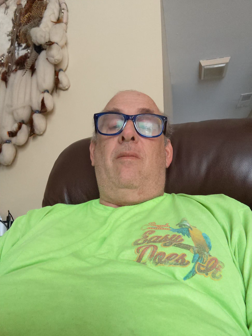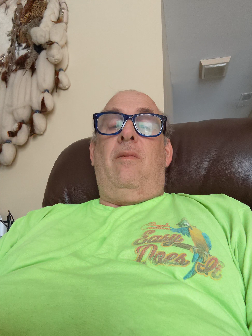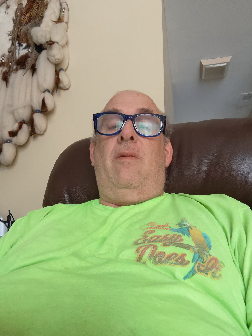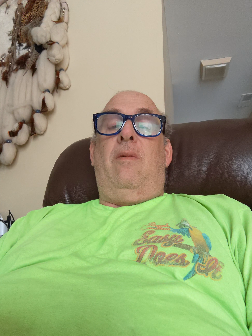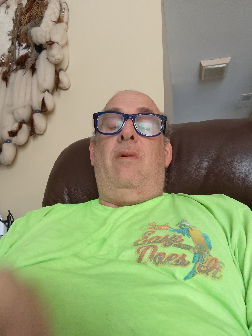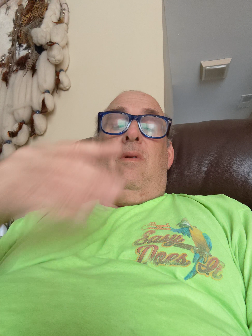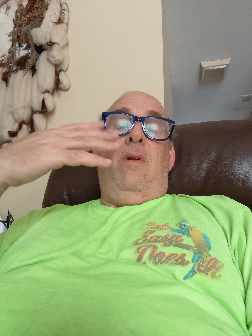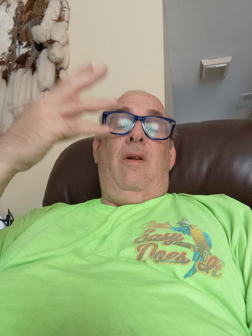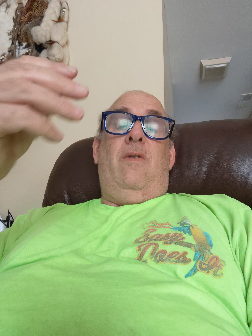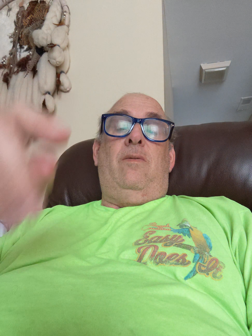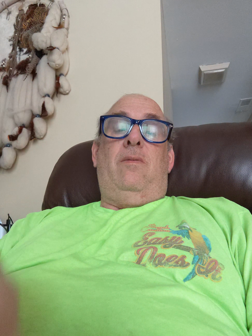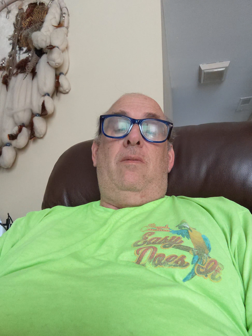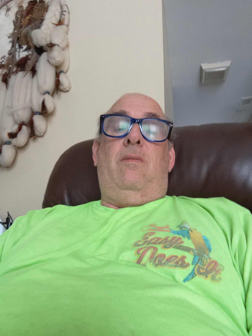outside